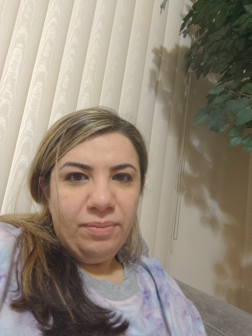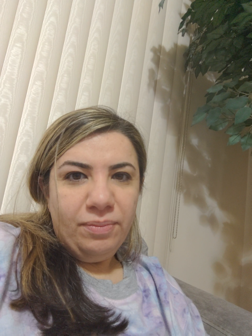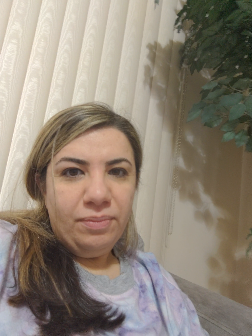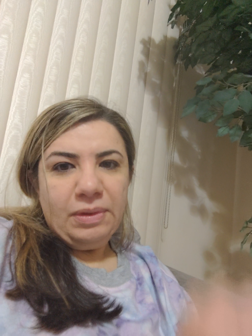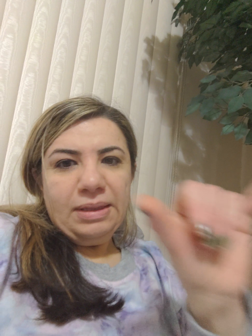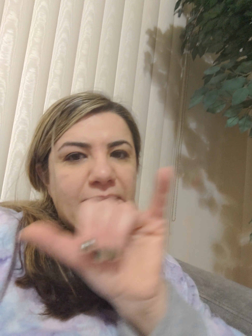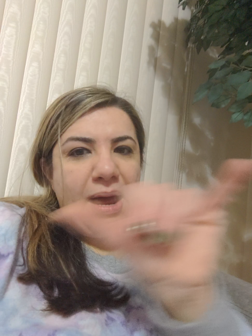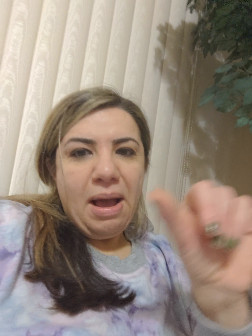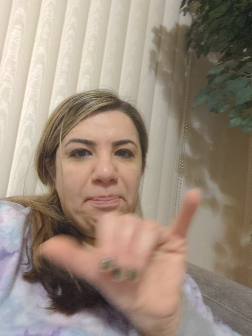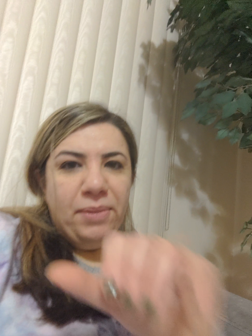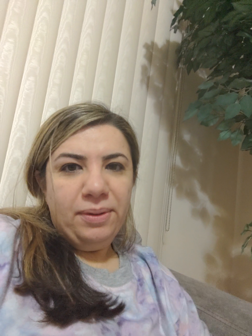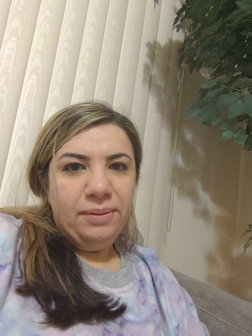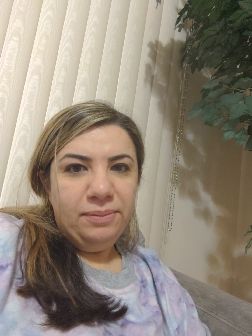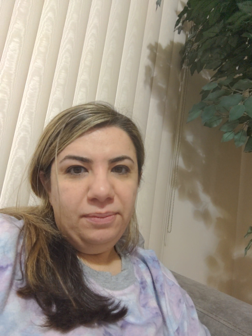same